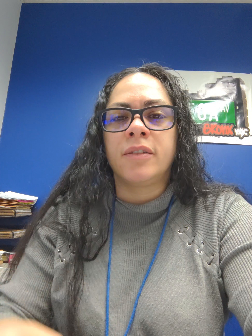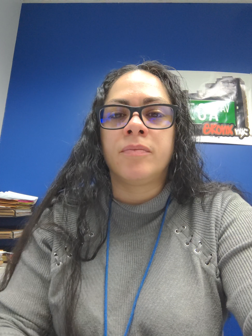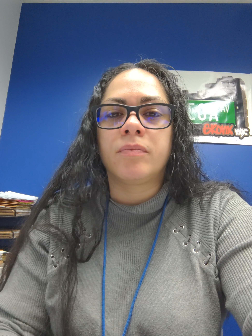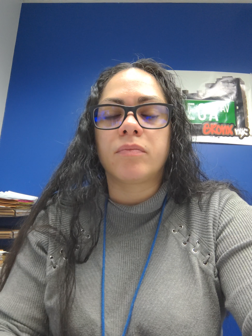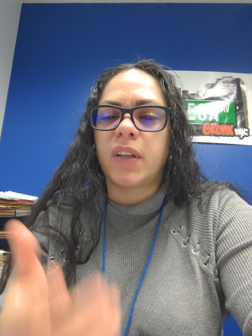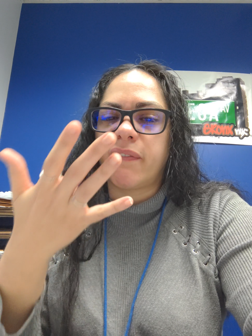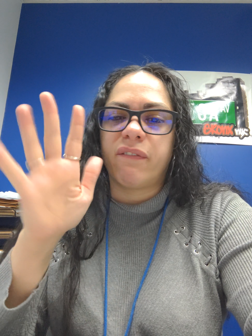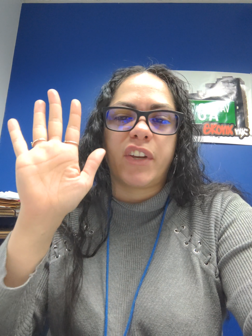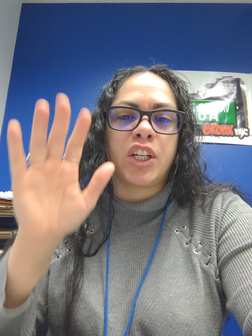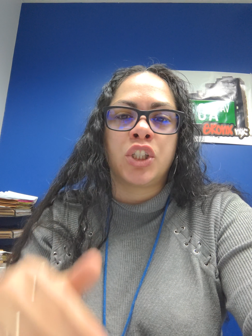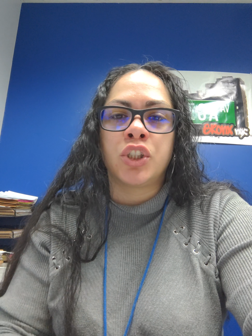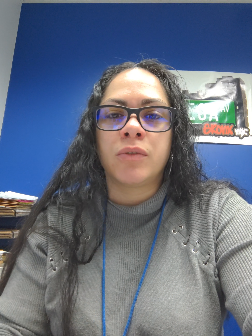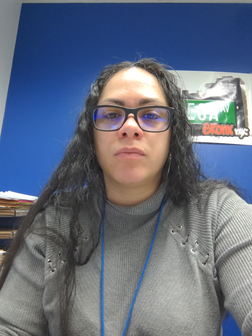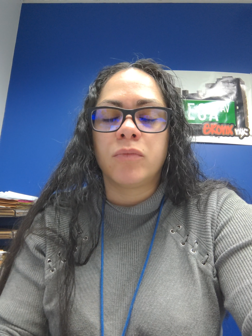finish